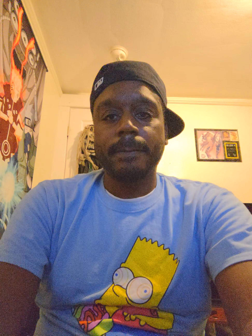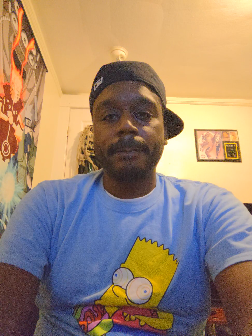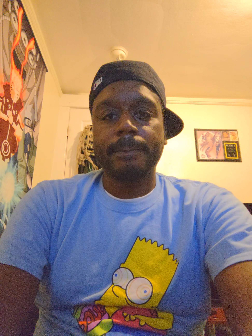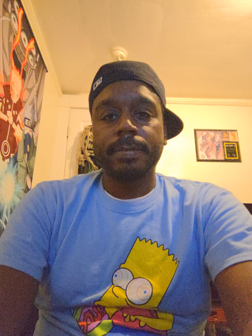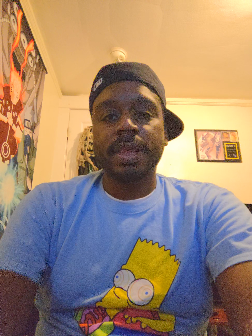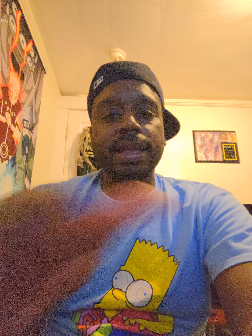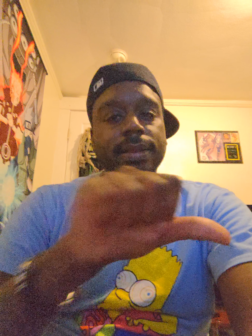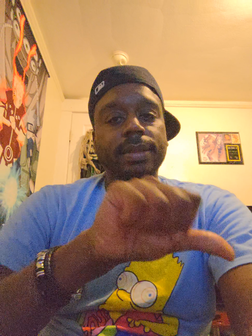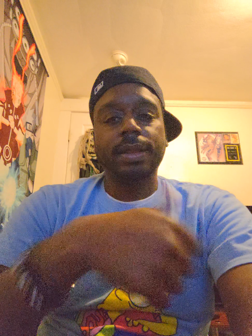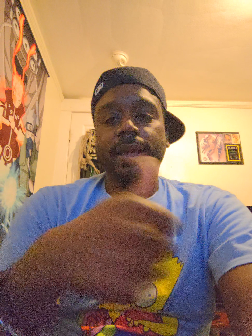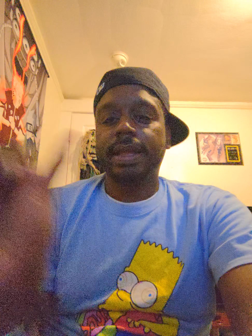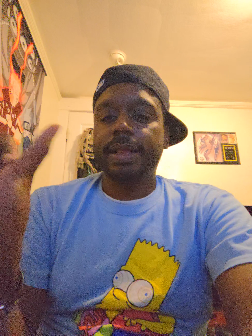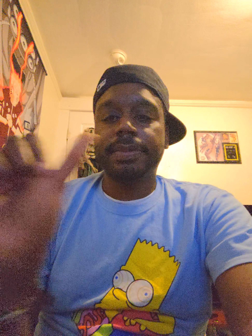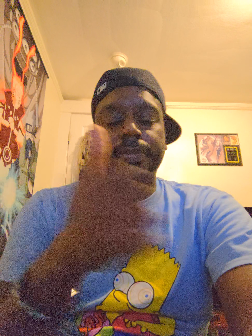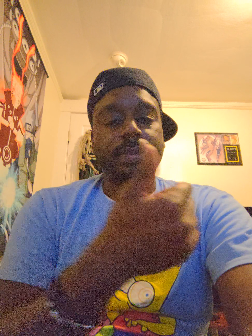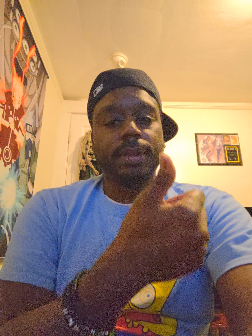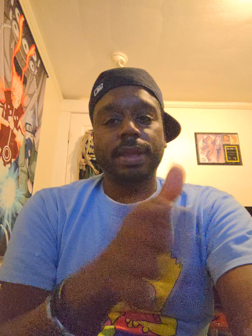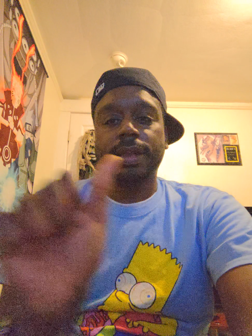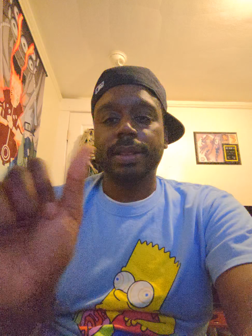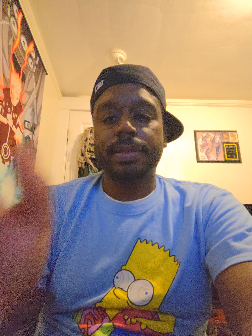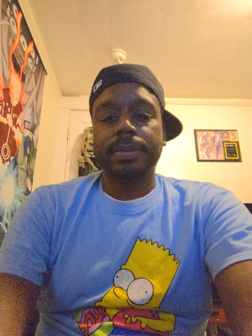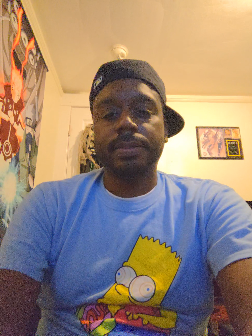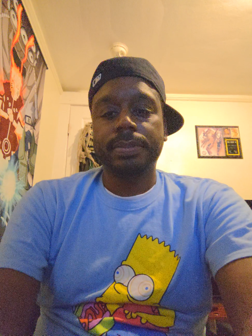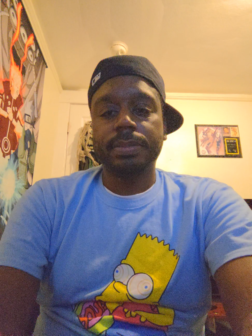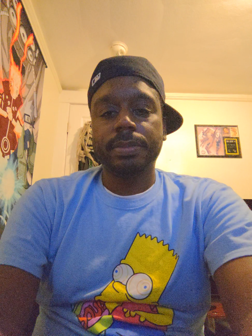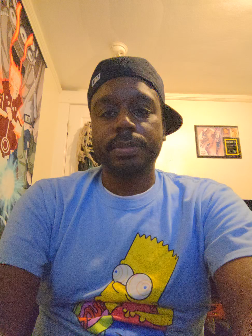any